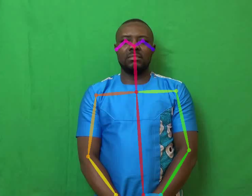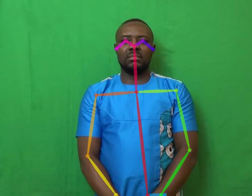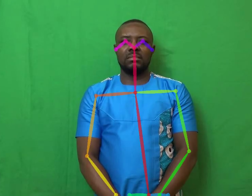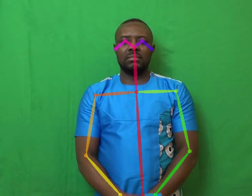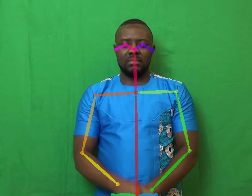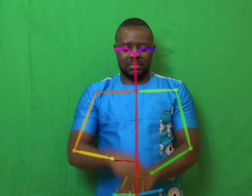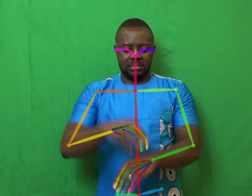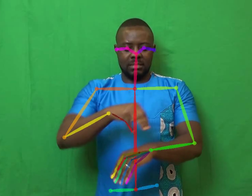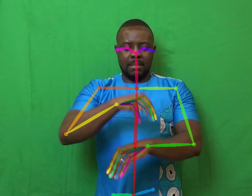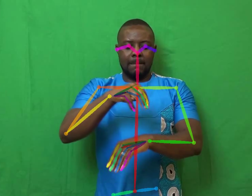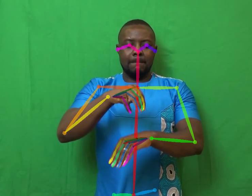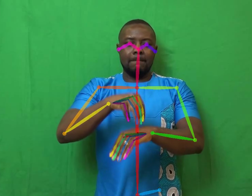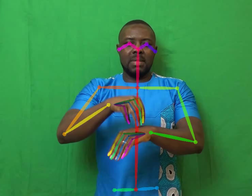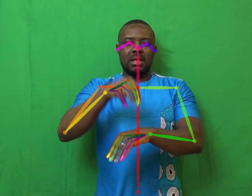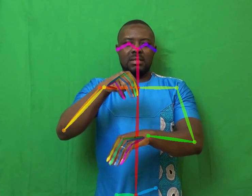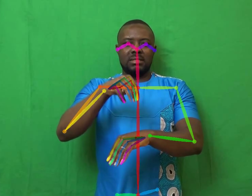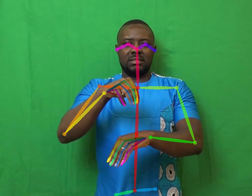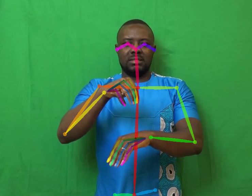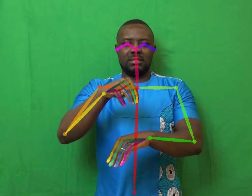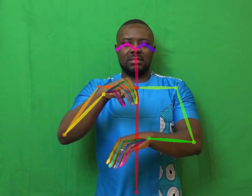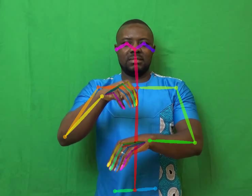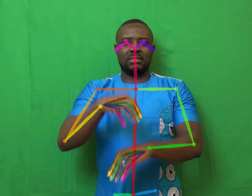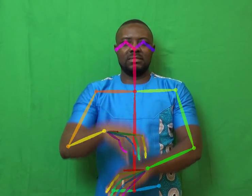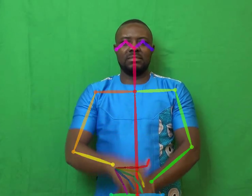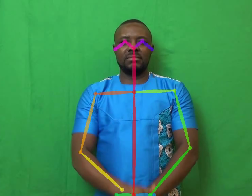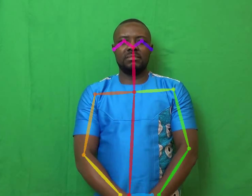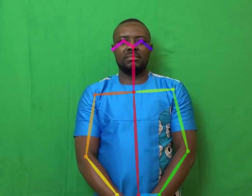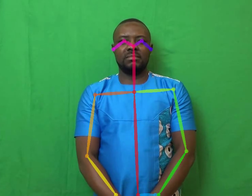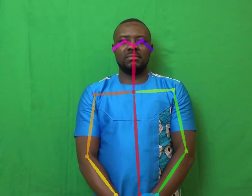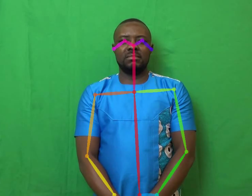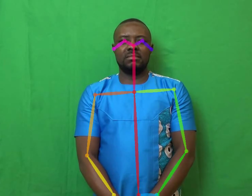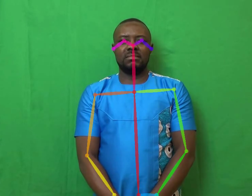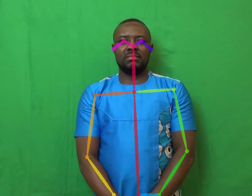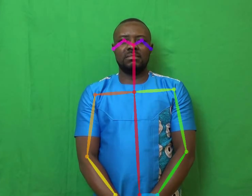Mali